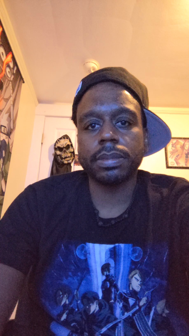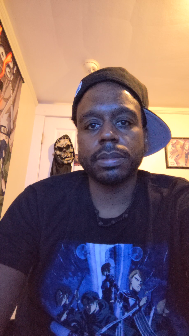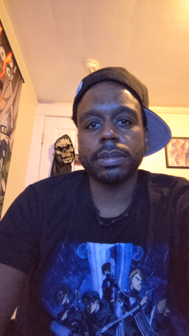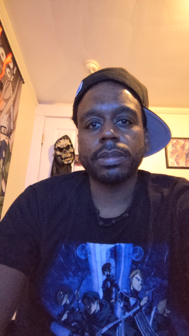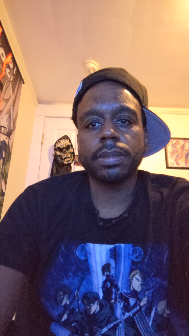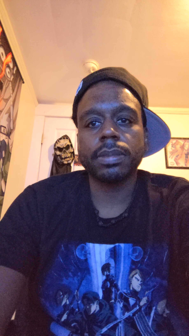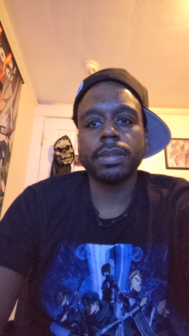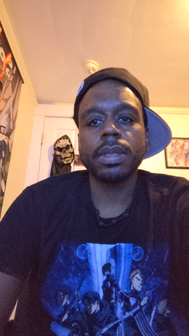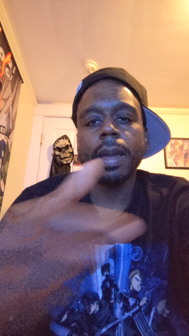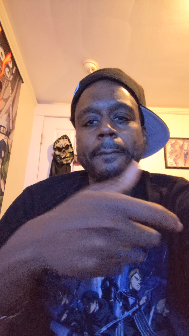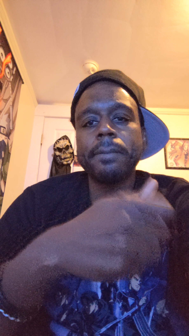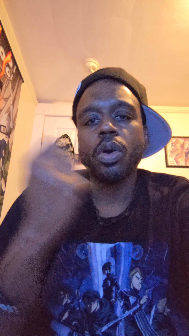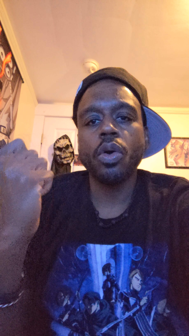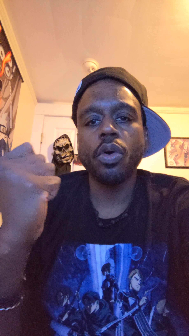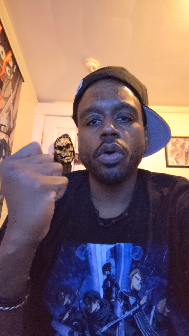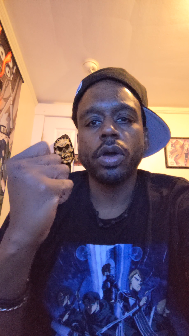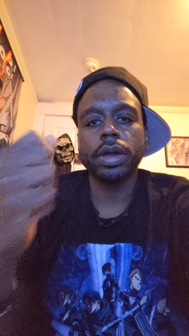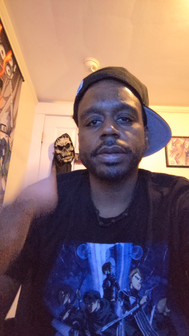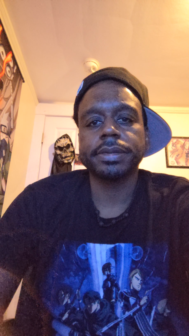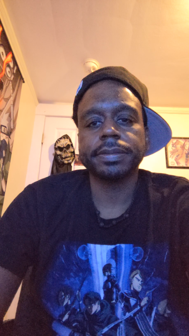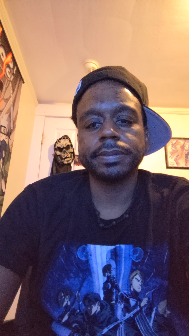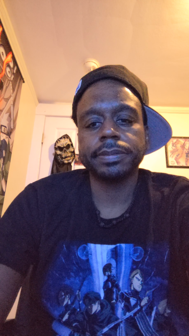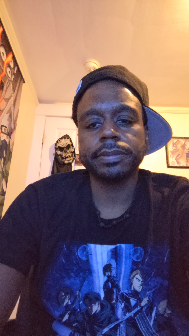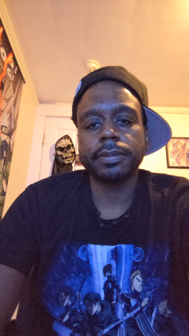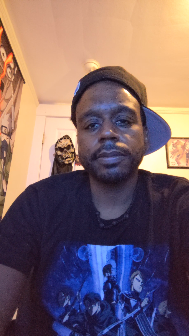pull